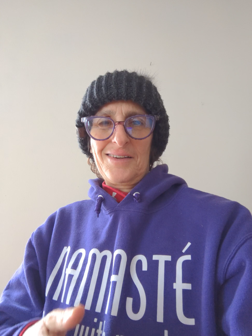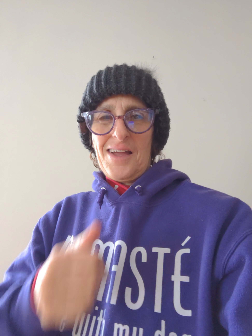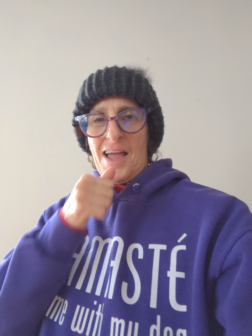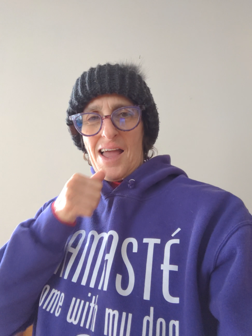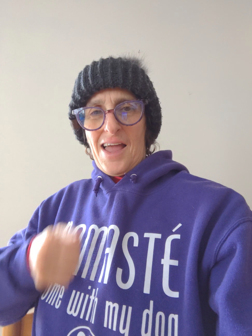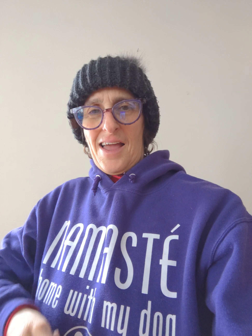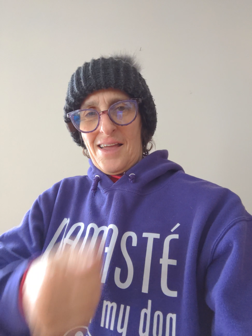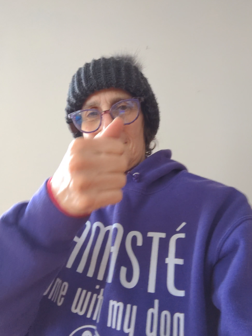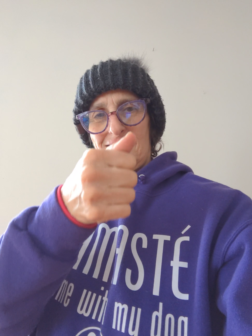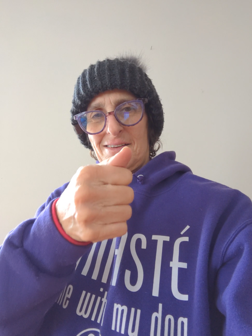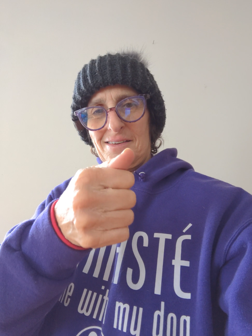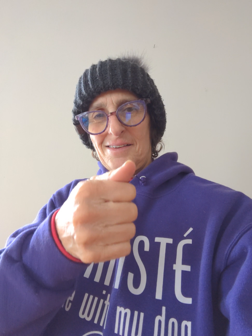hide